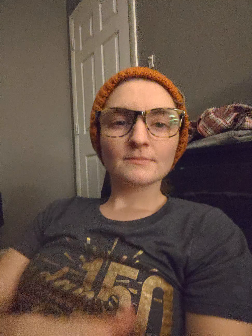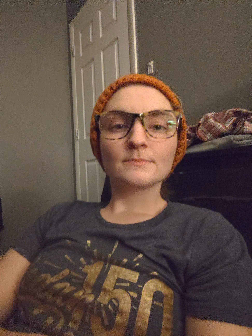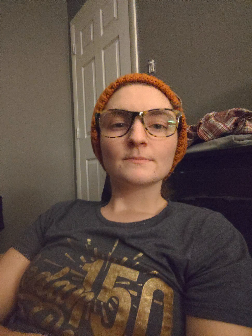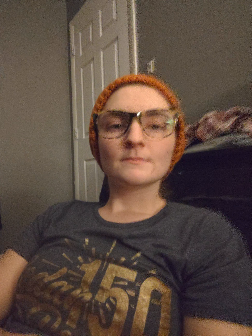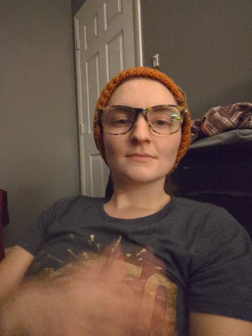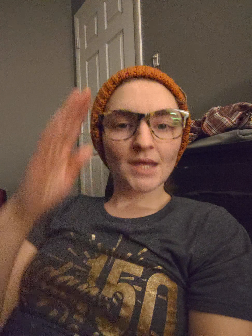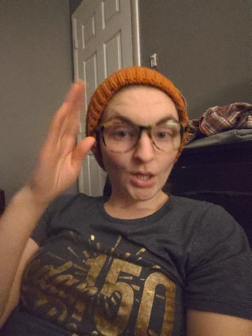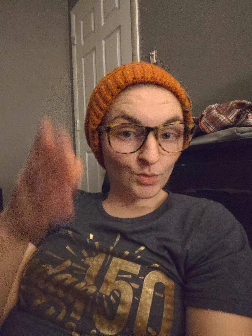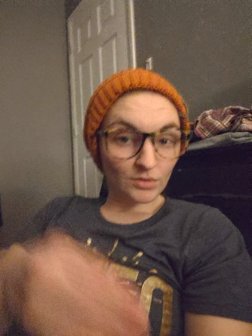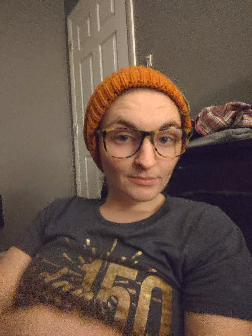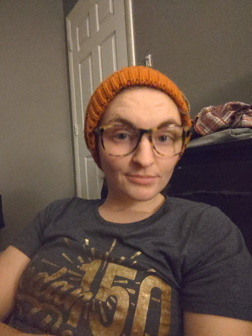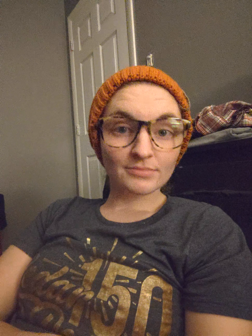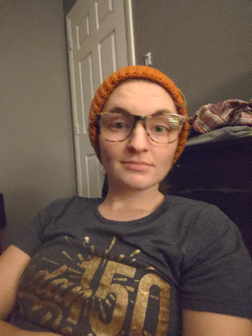hello